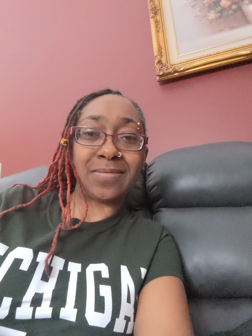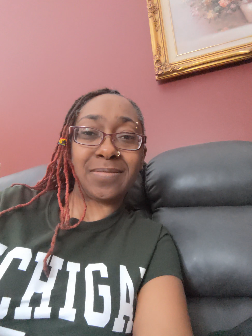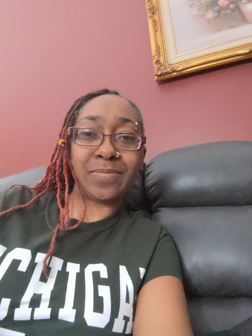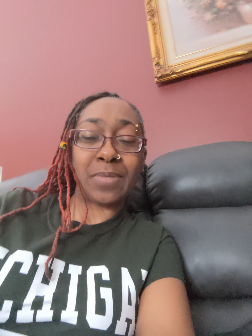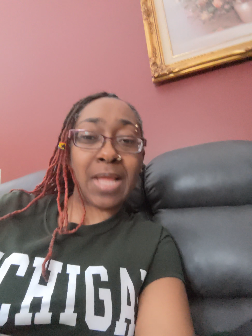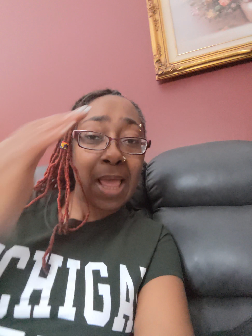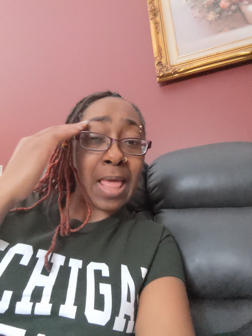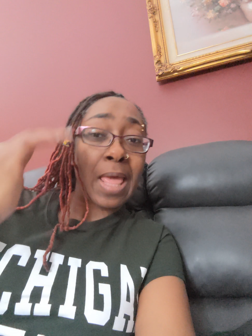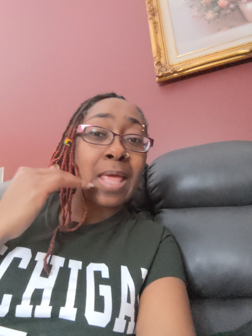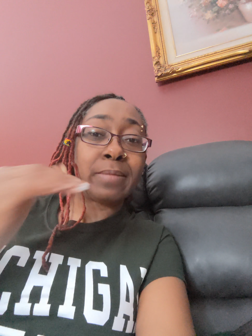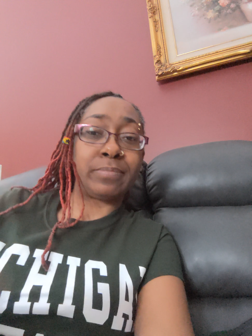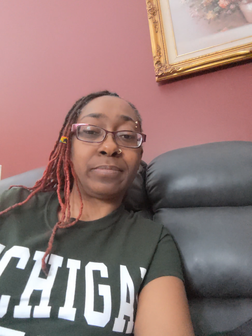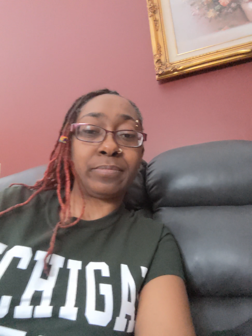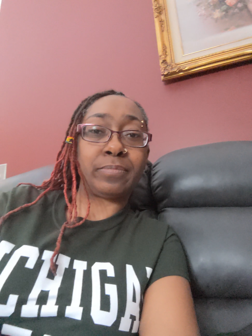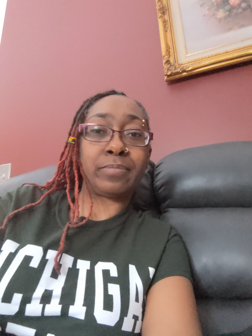head